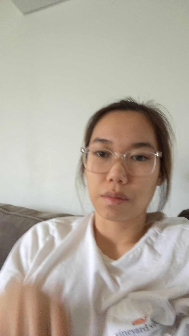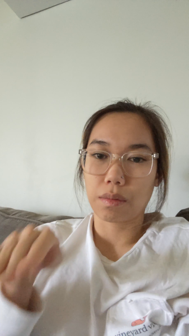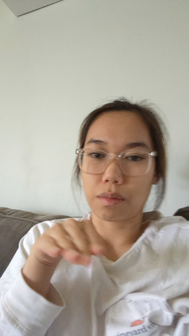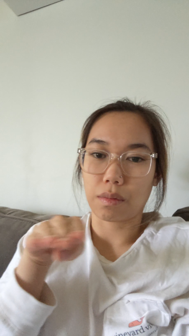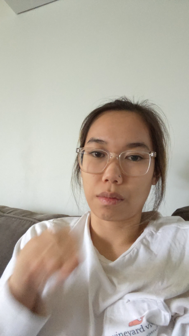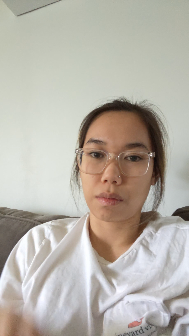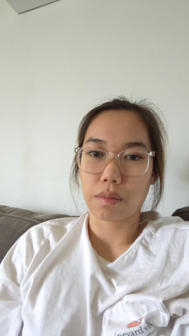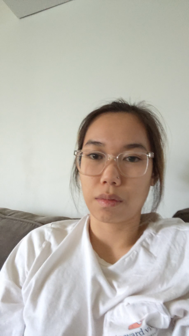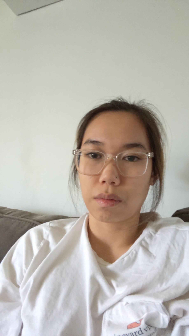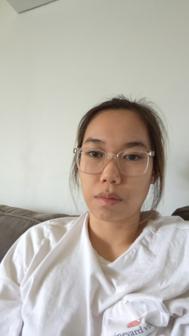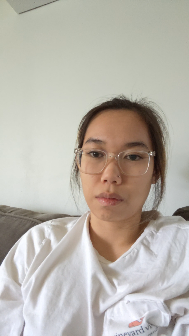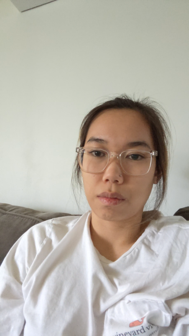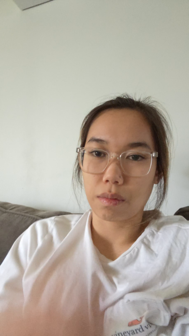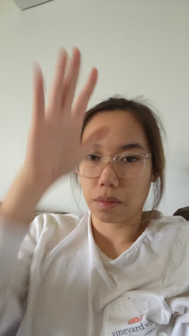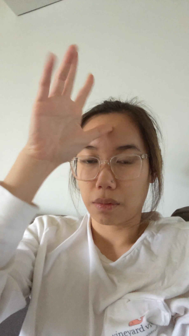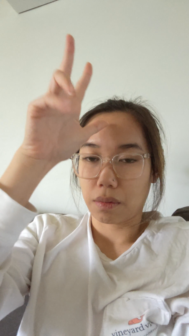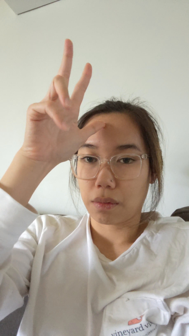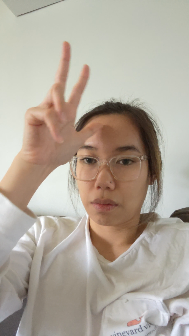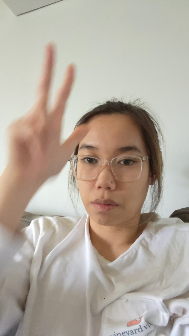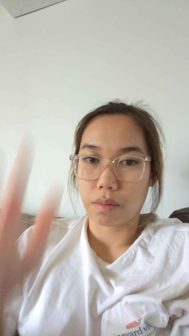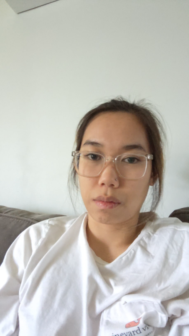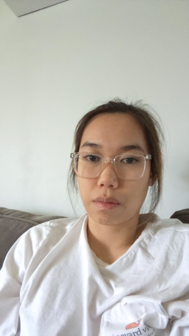rooster